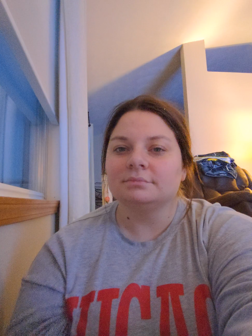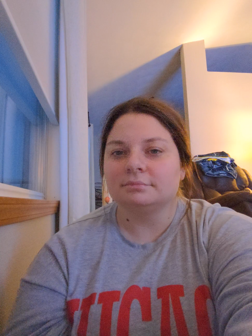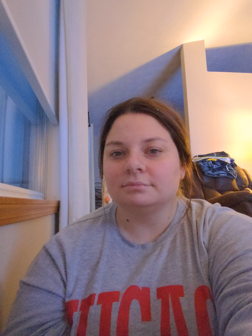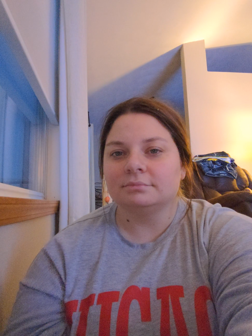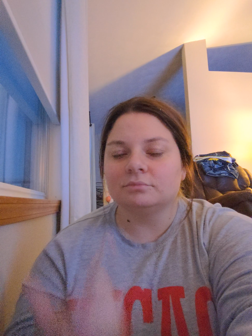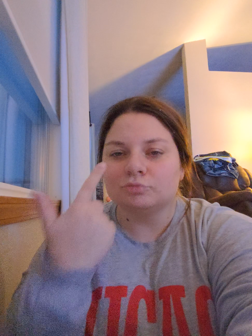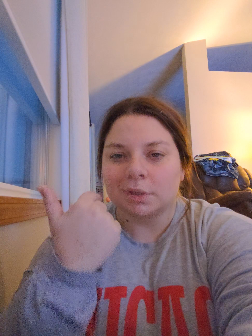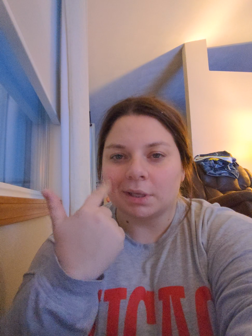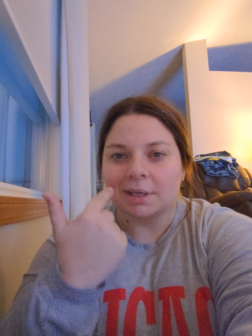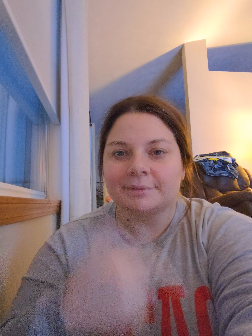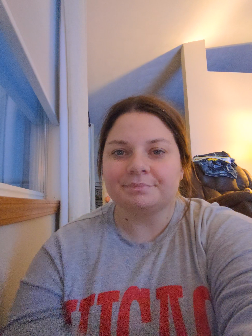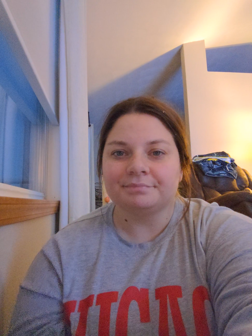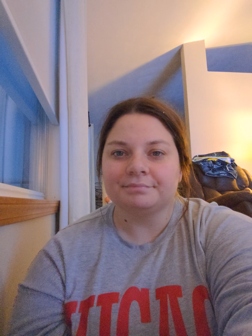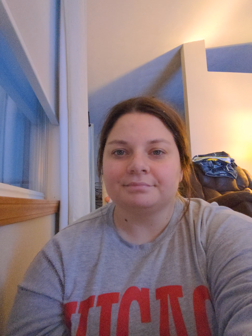cry